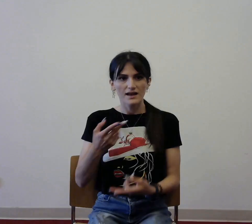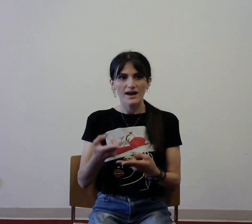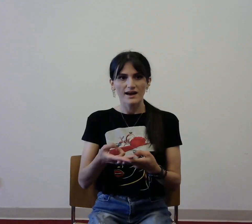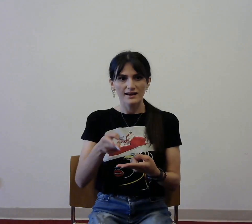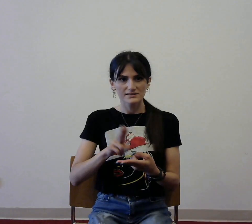bu